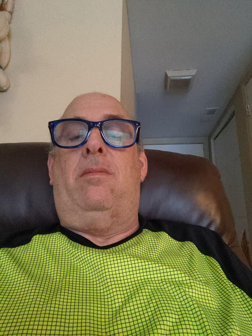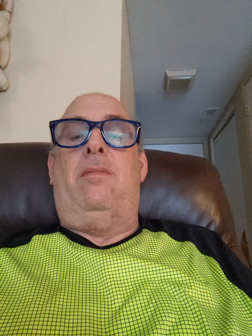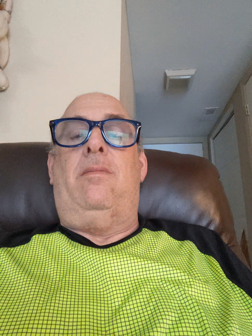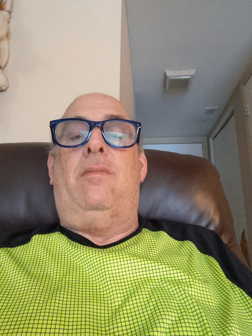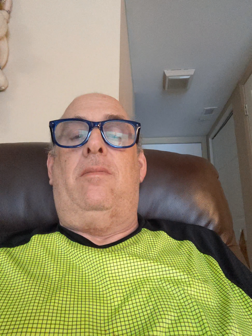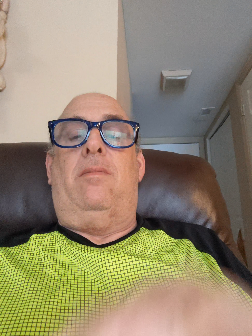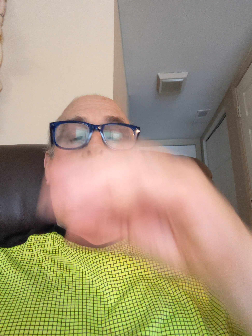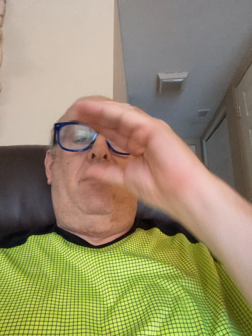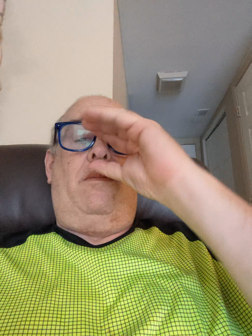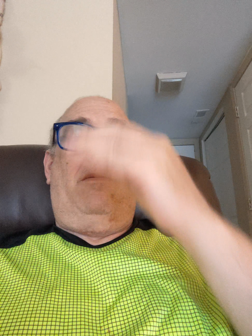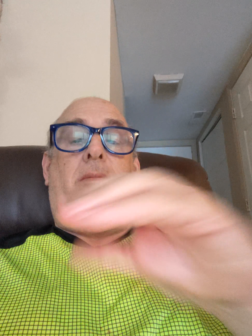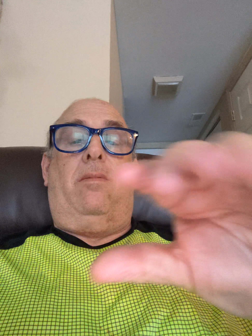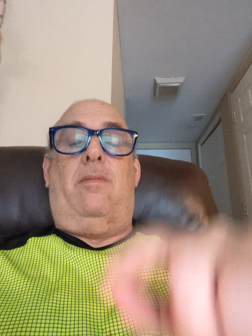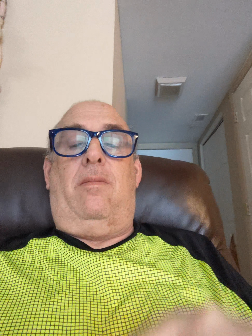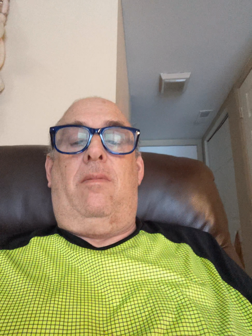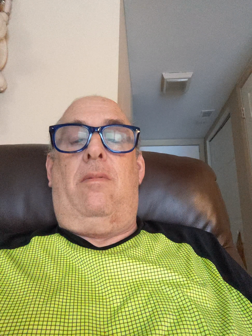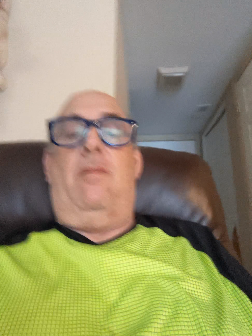elephant